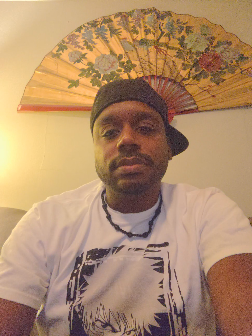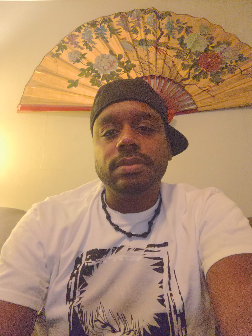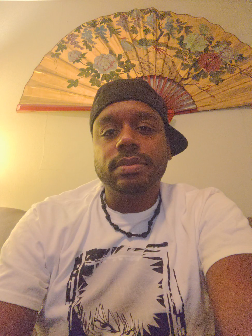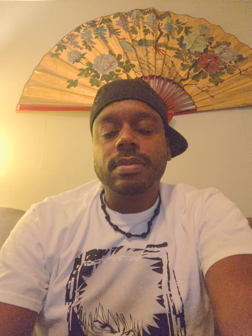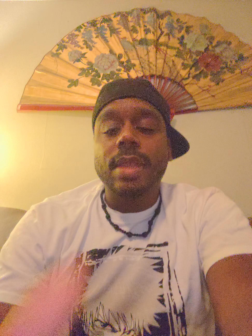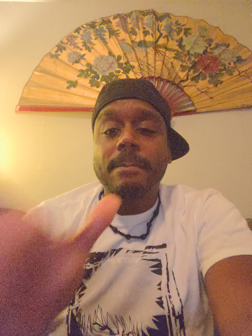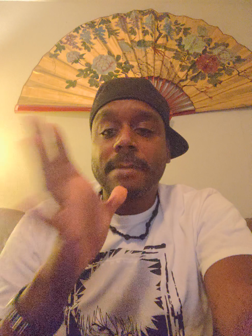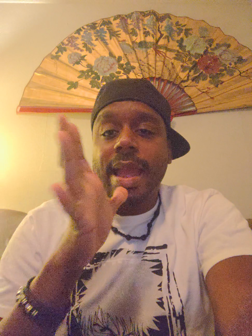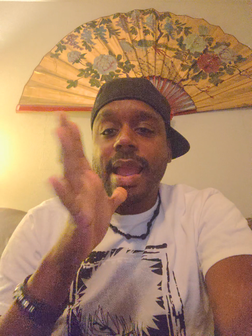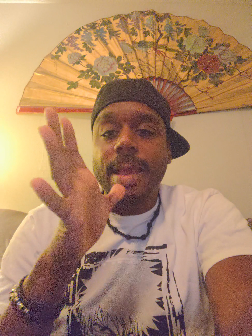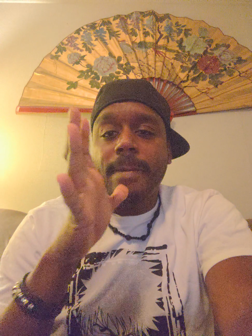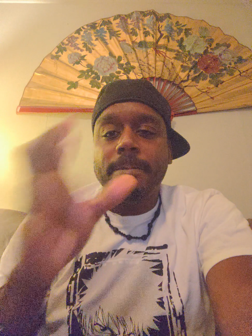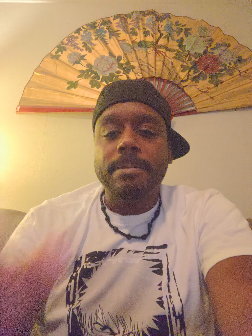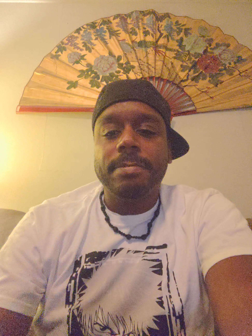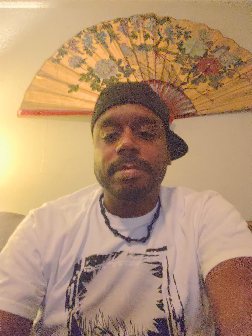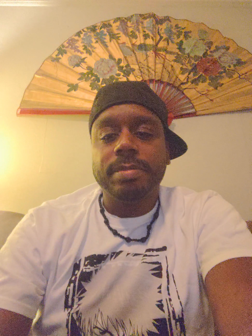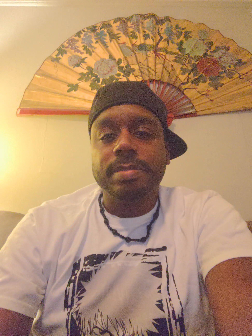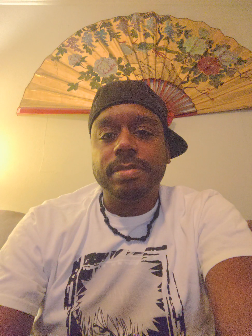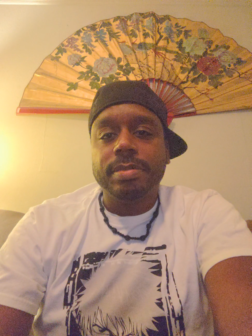mom